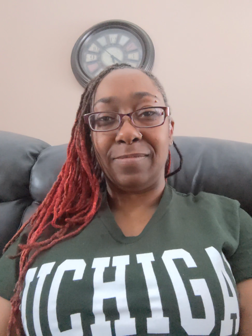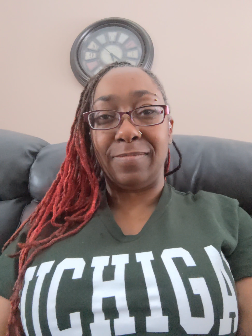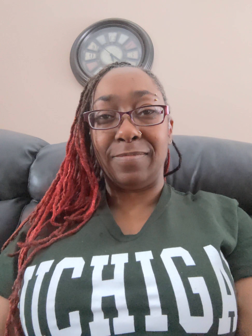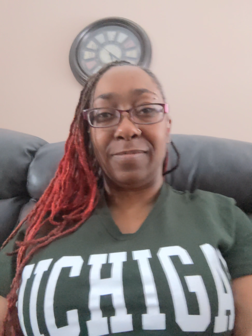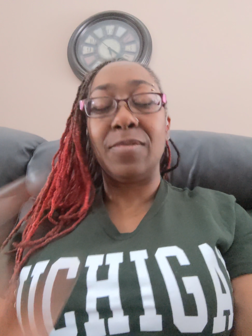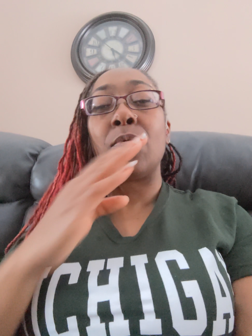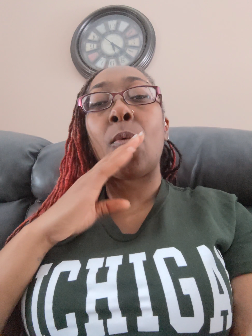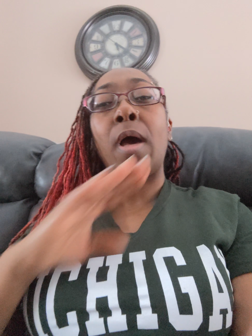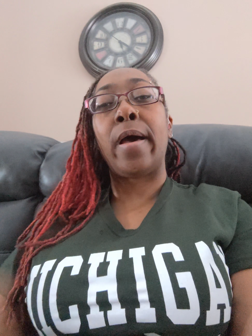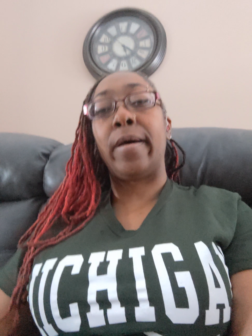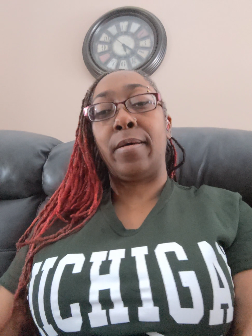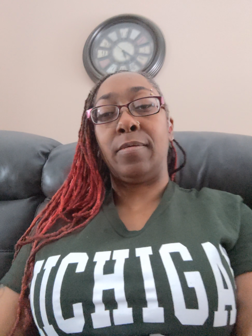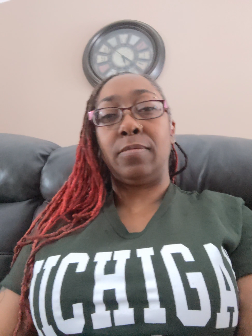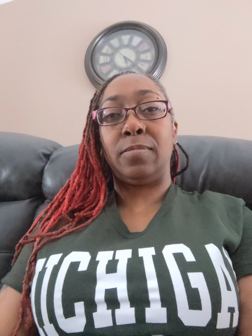quiet